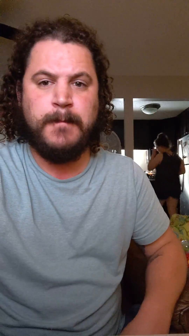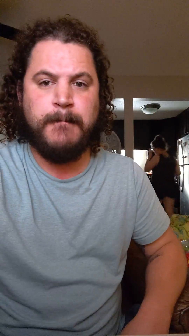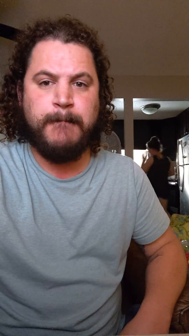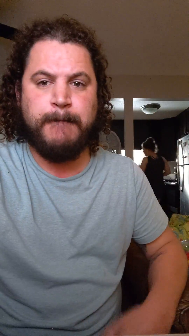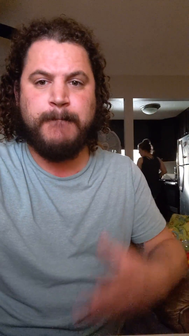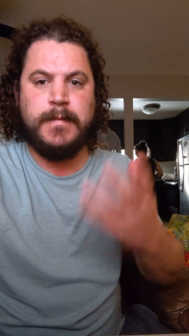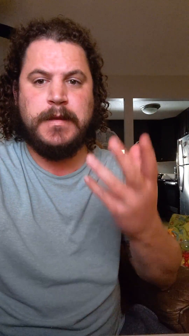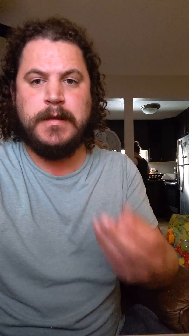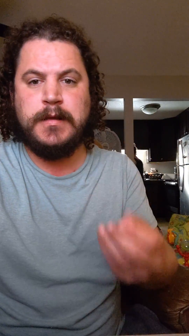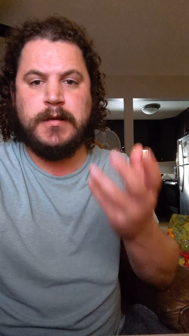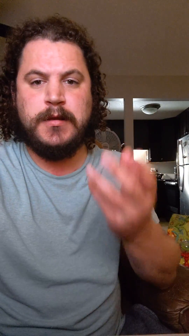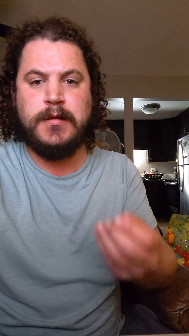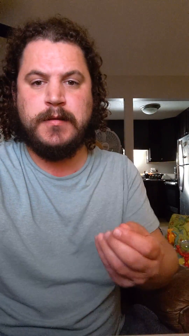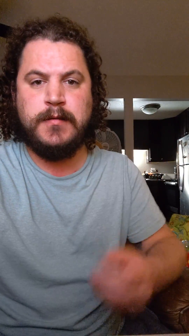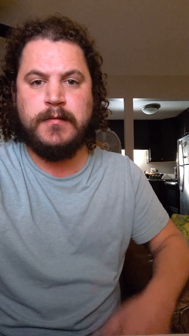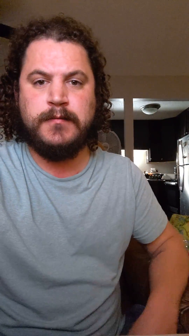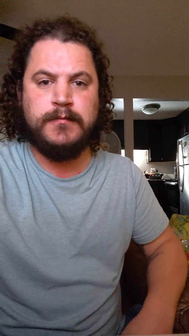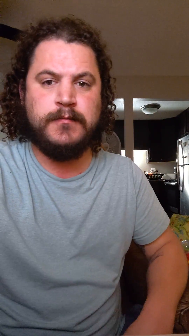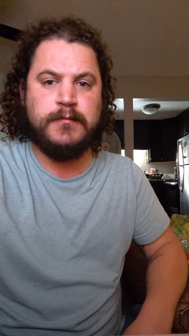gentle